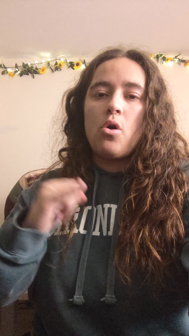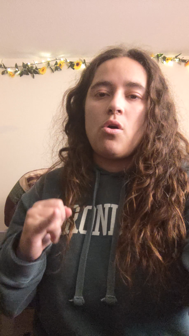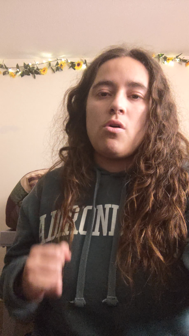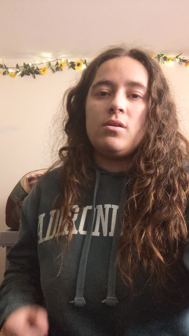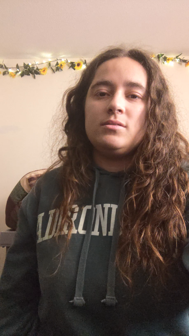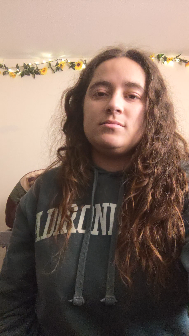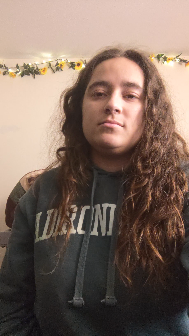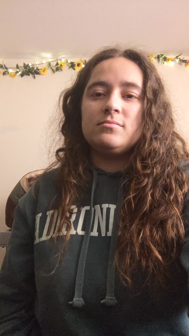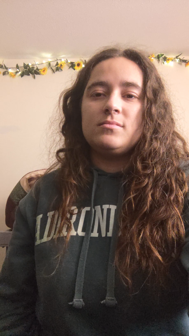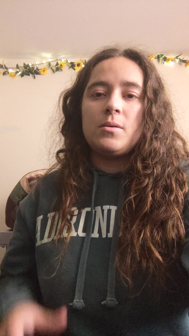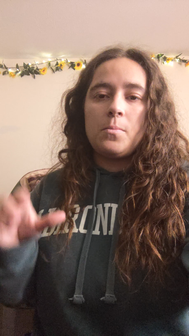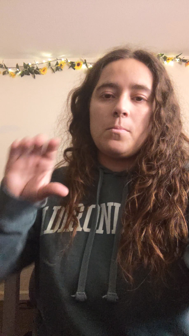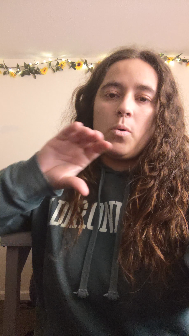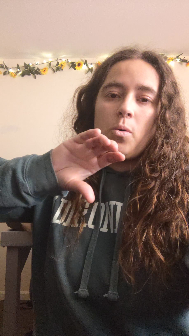pour